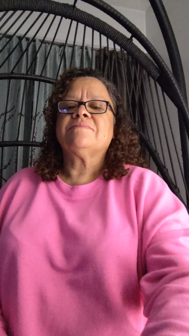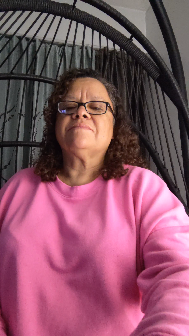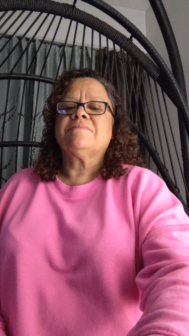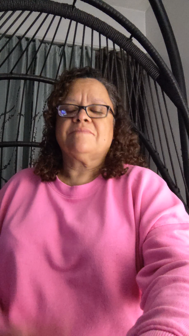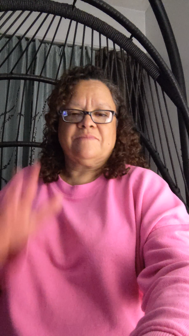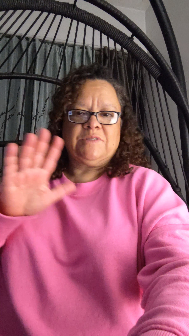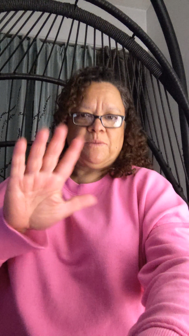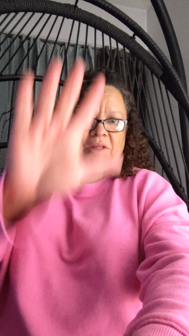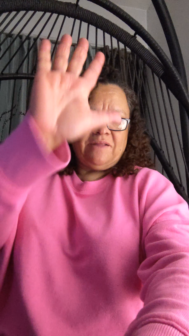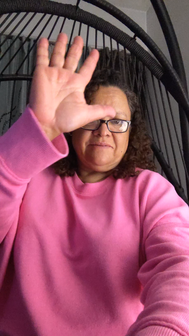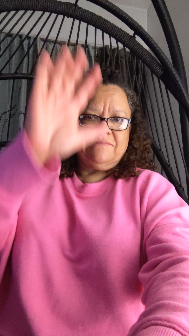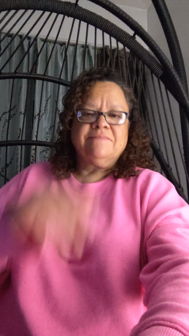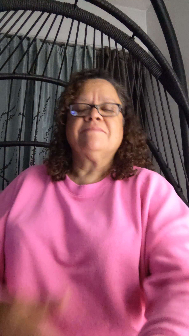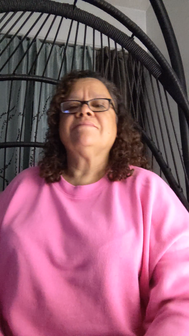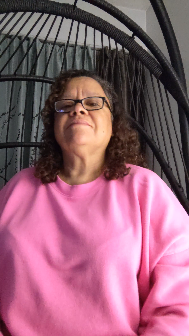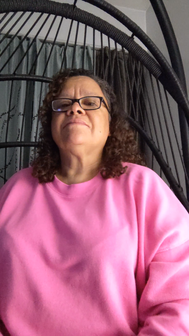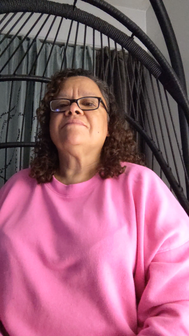give me five